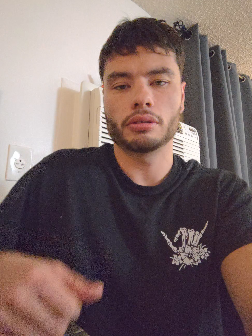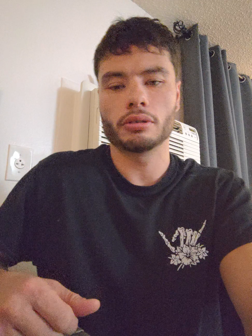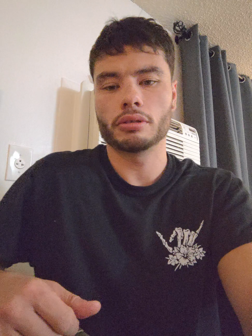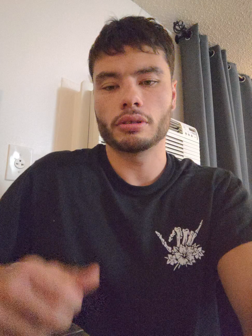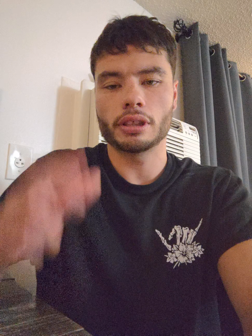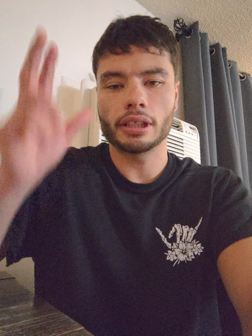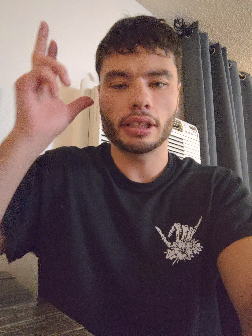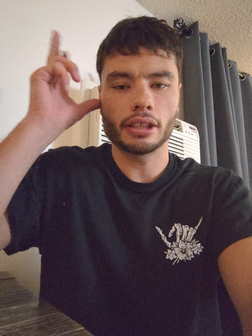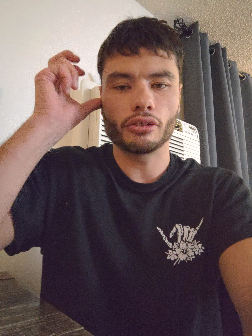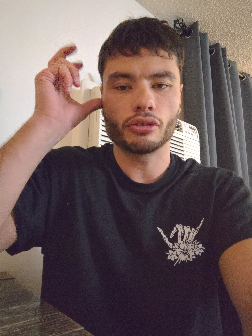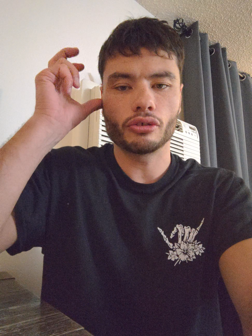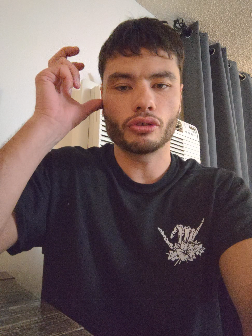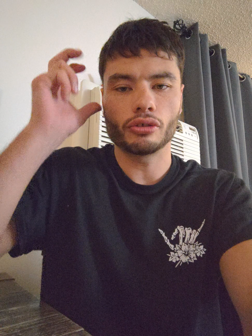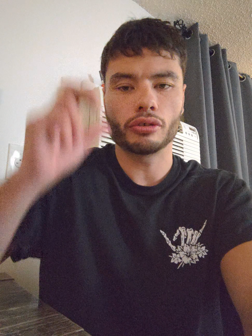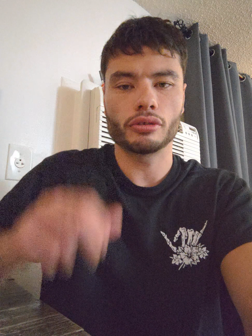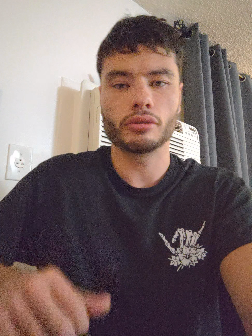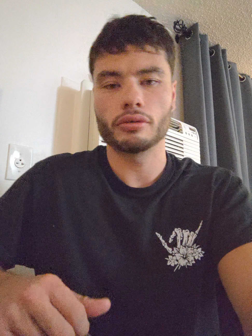hear